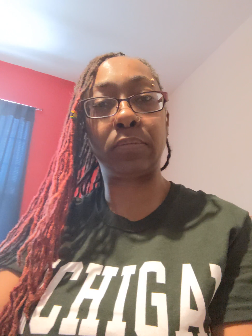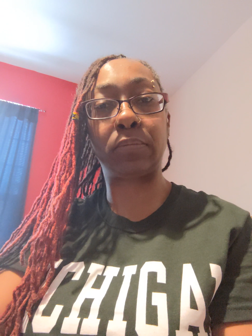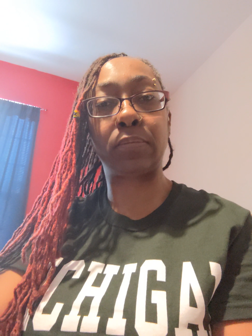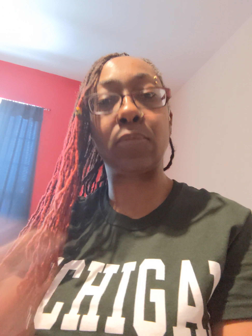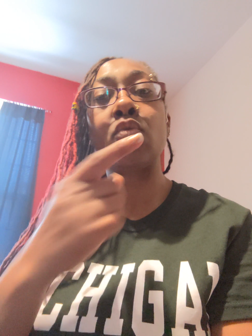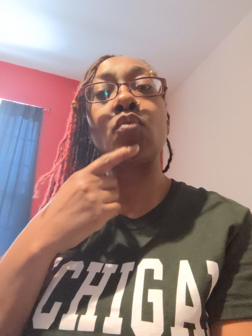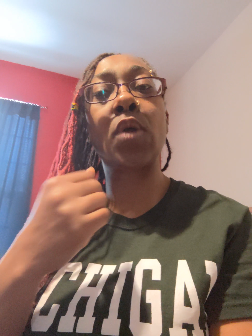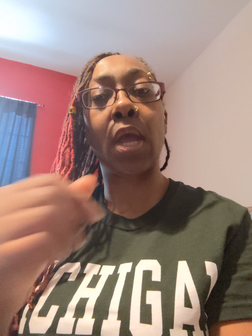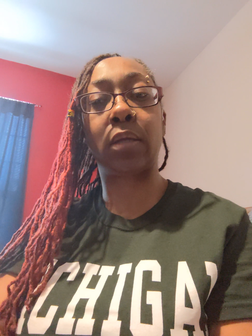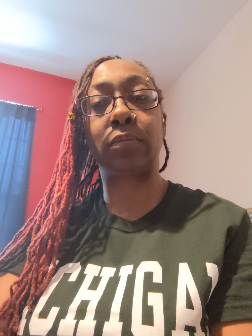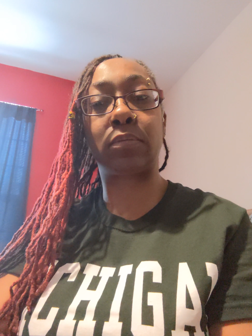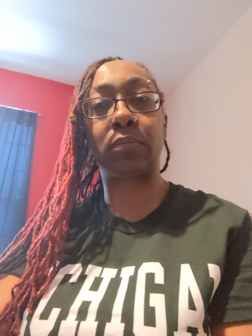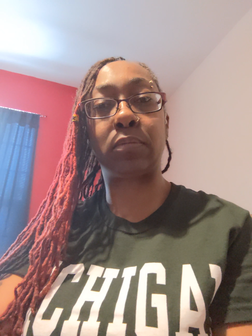red